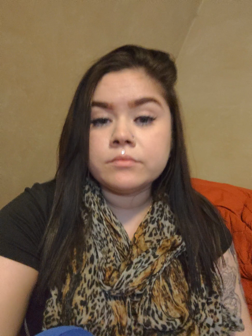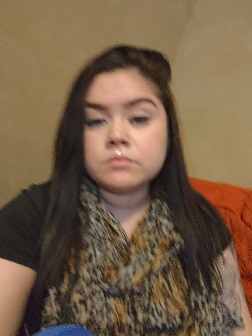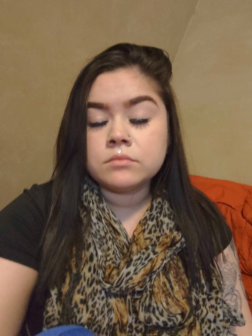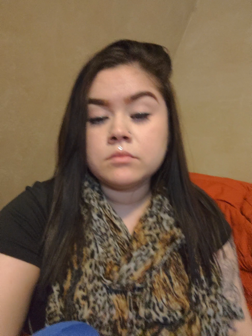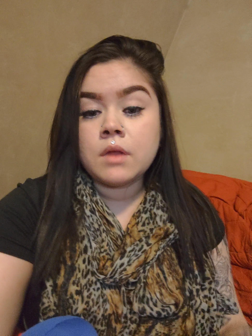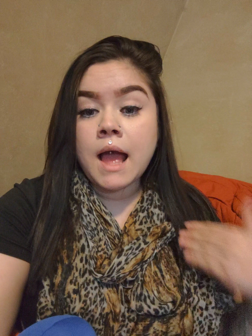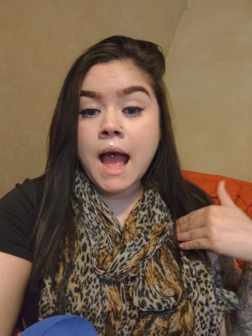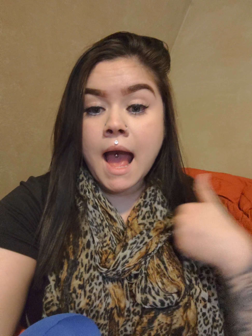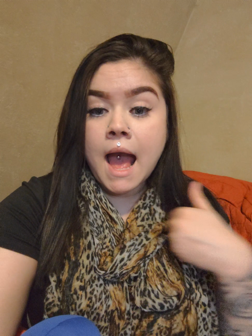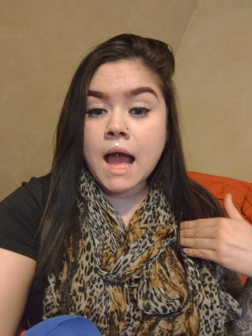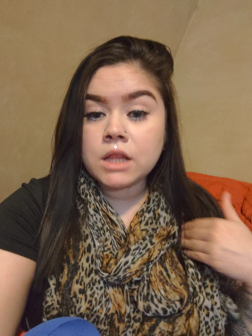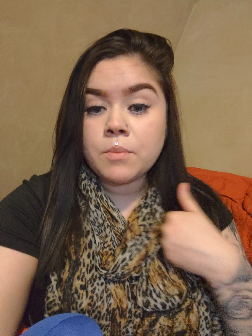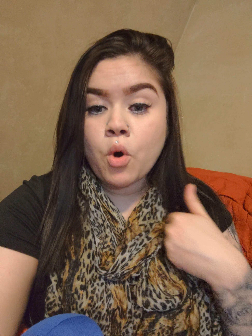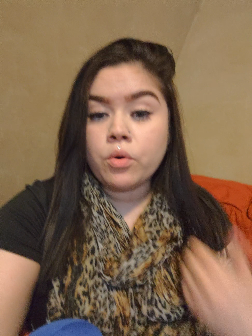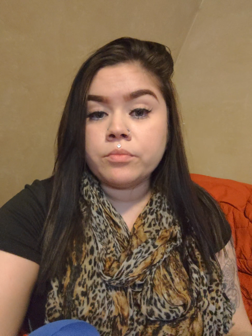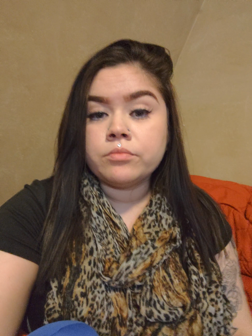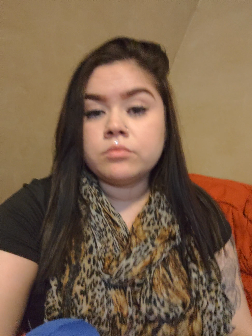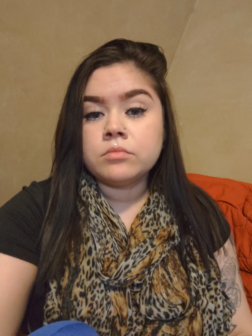animal